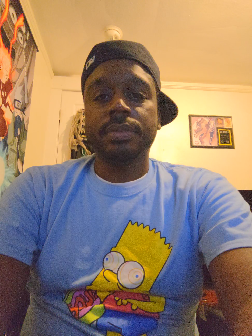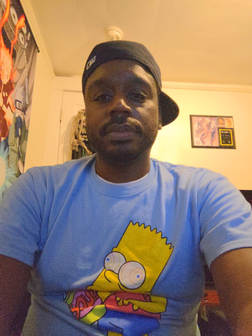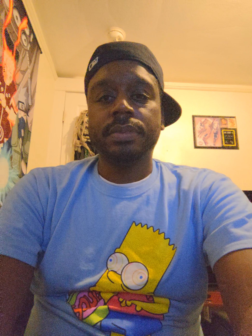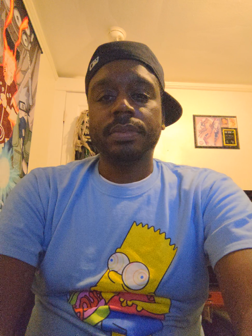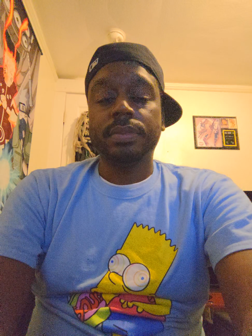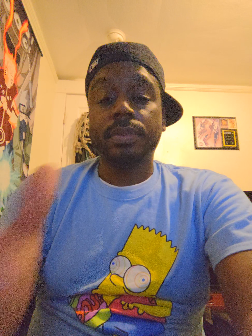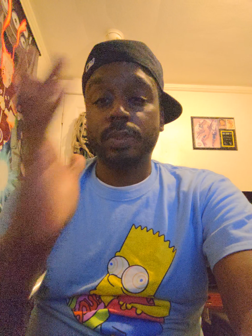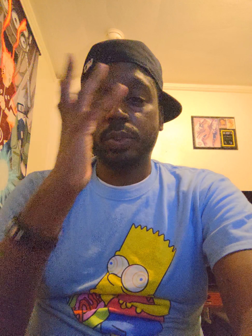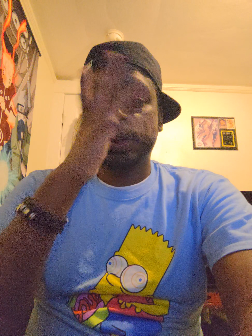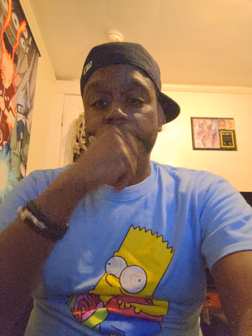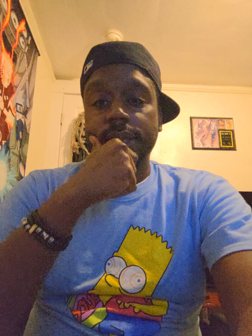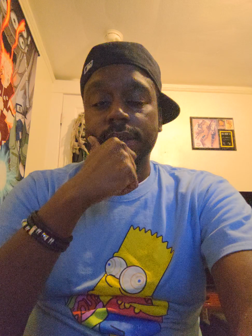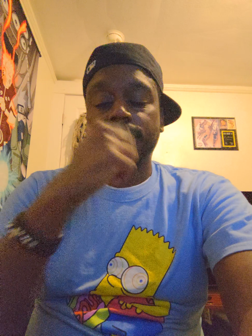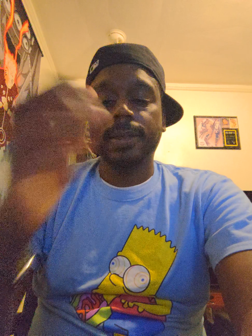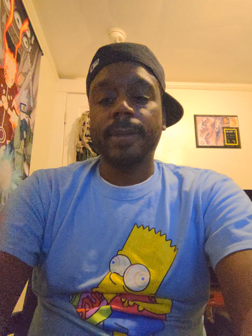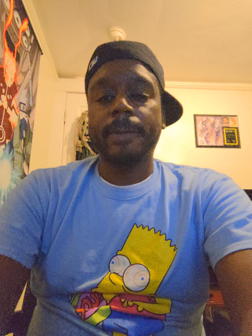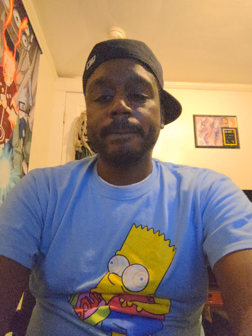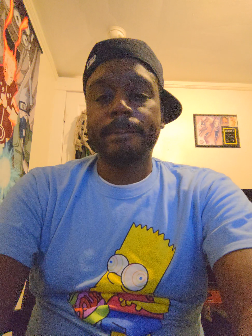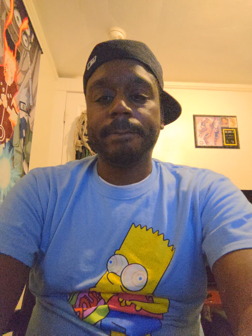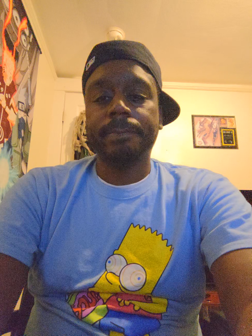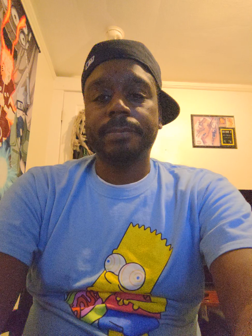pretty